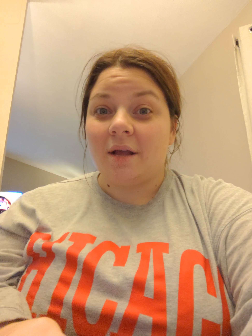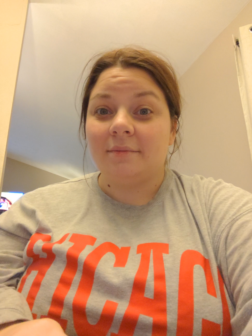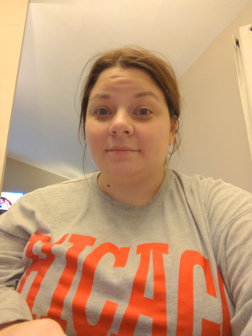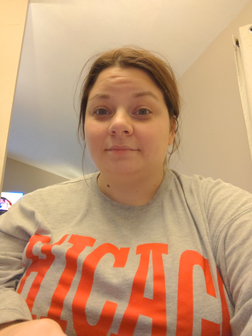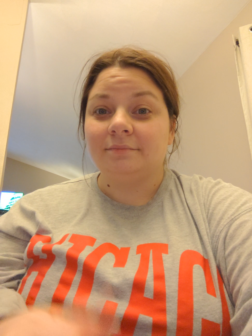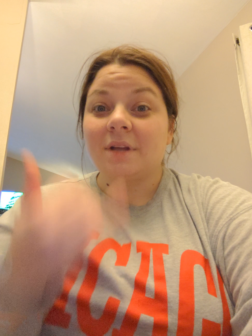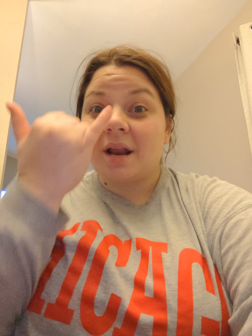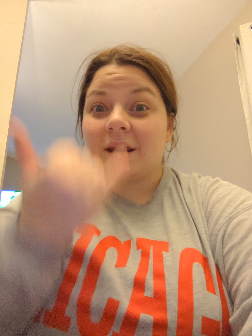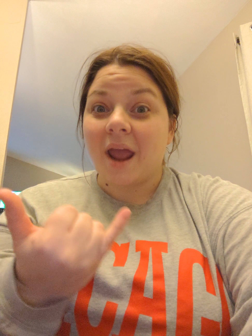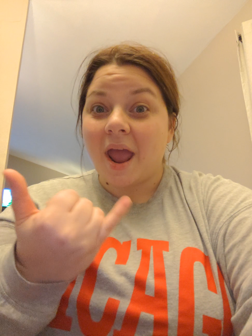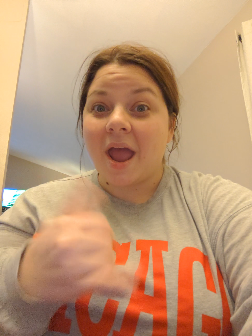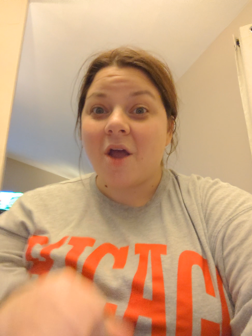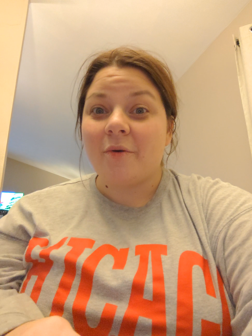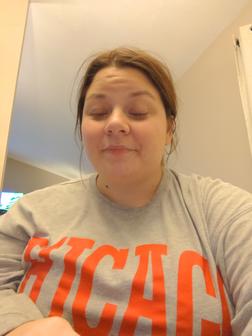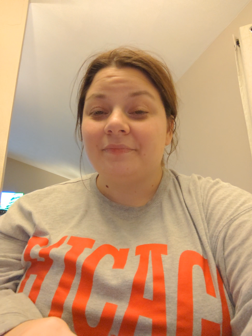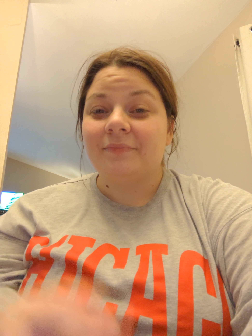now